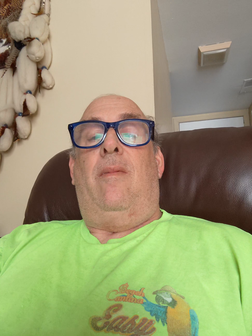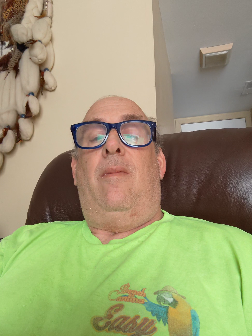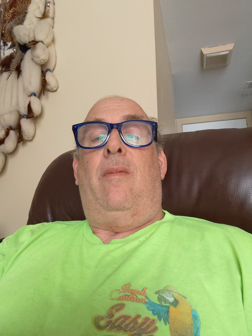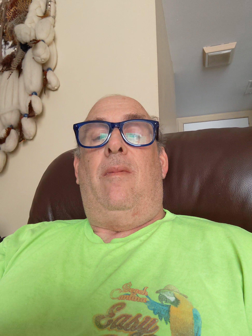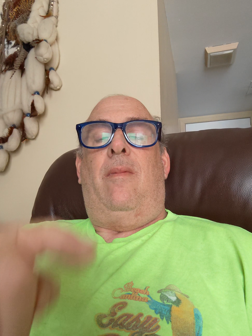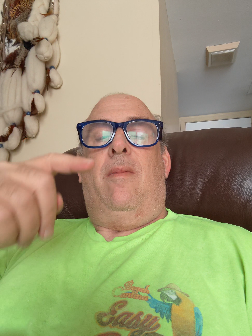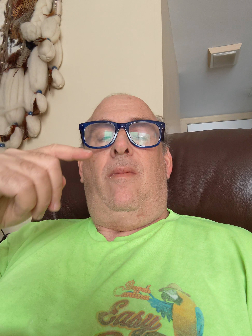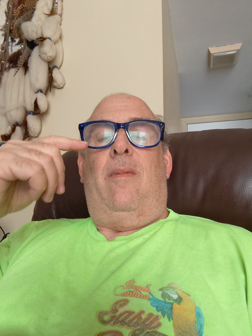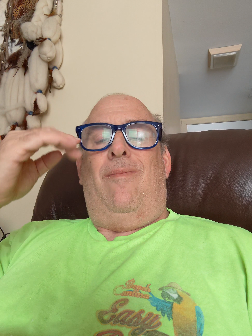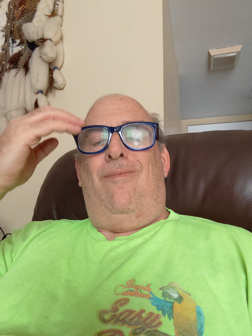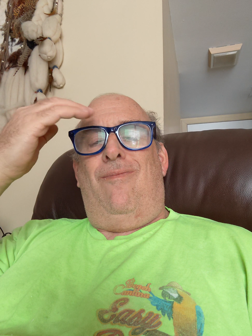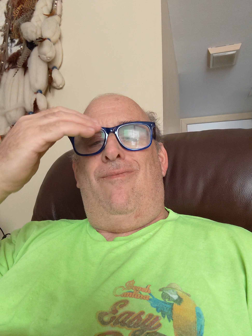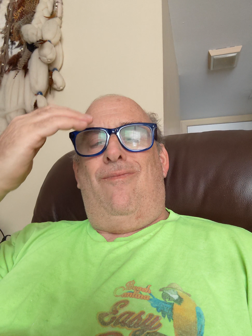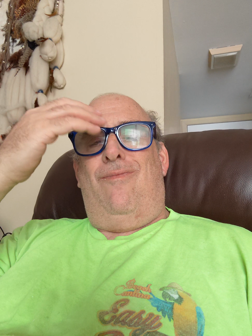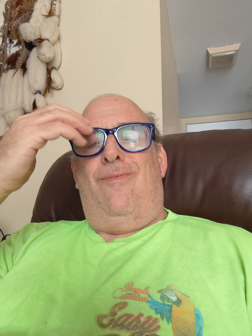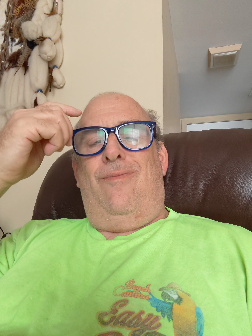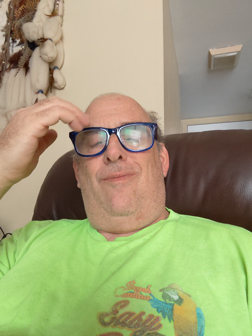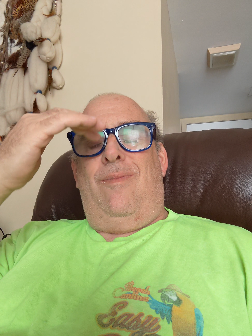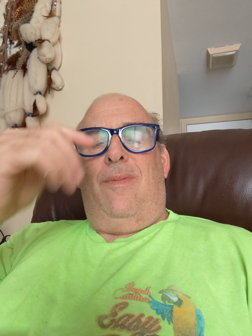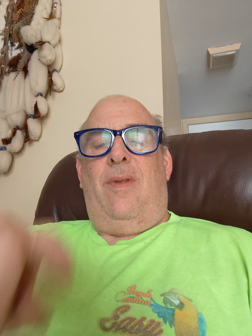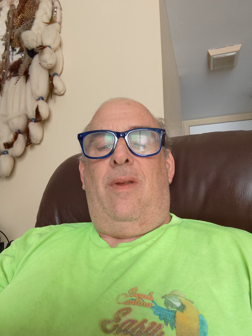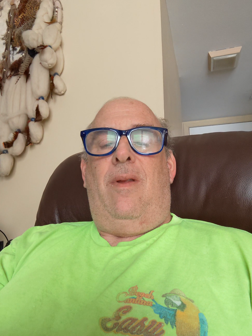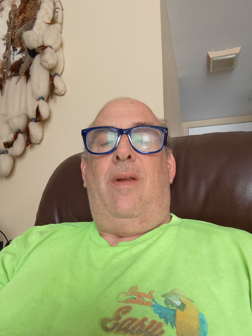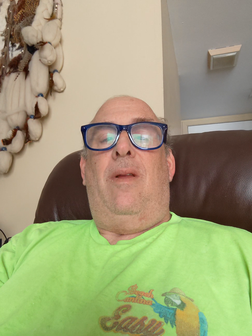think